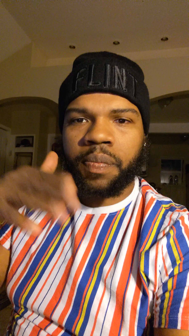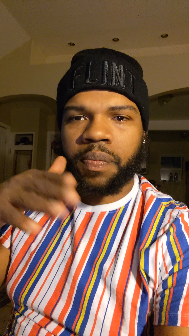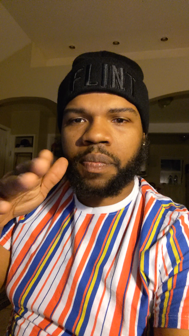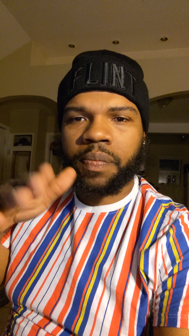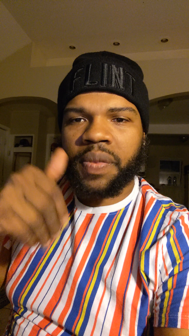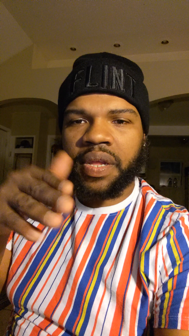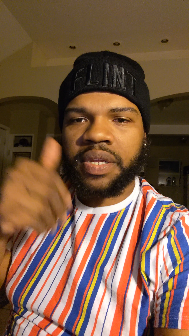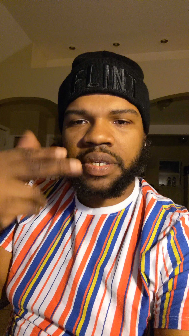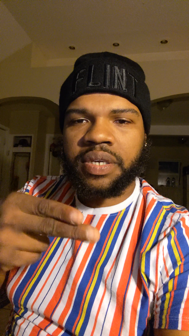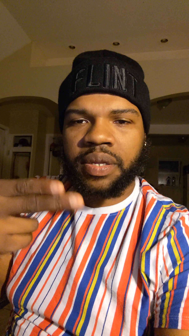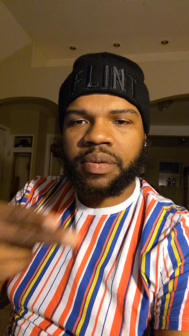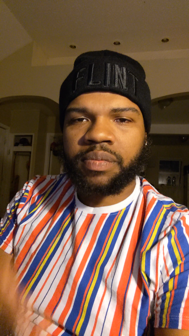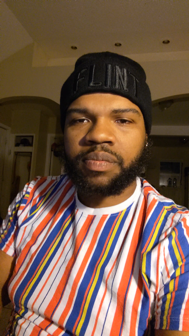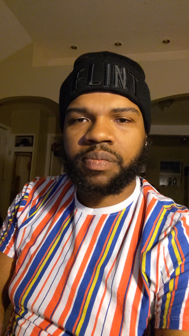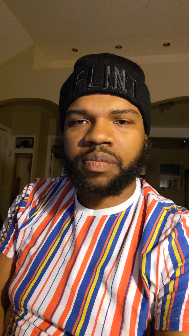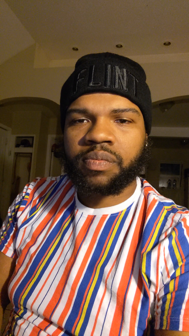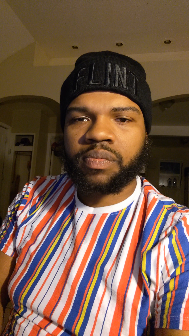pet's name